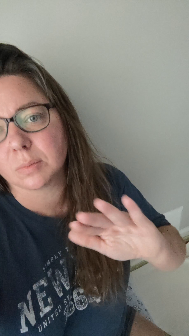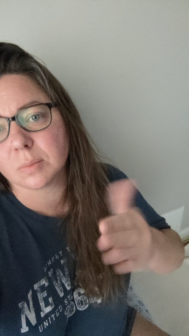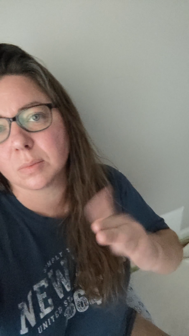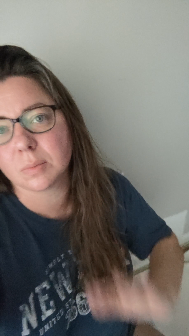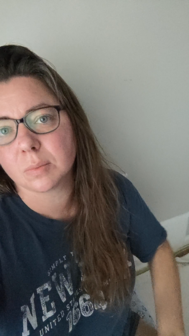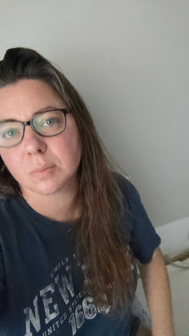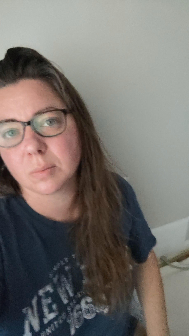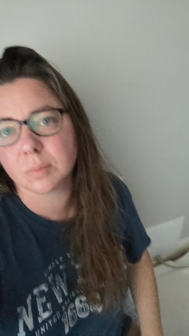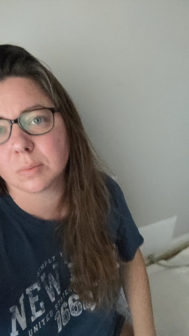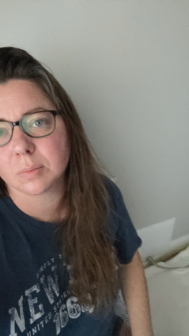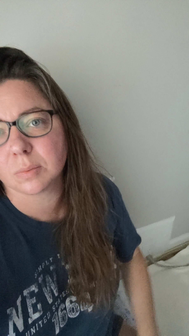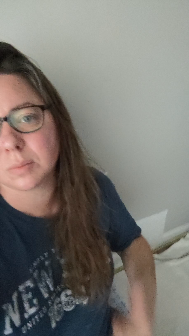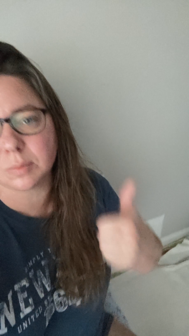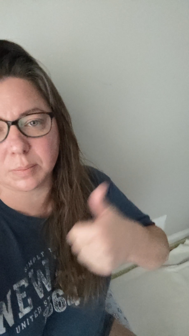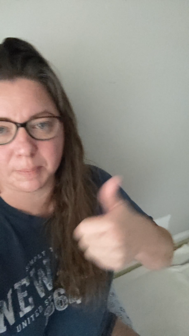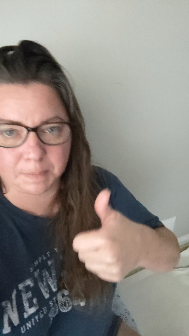help